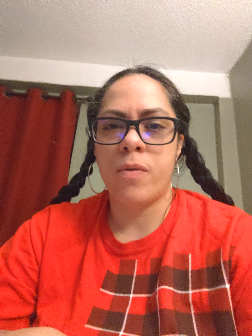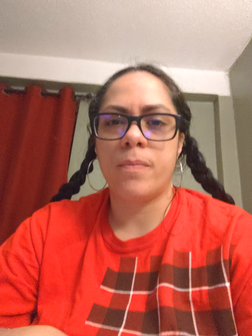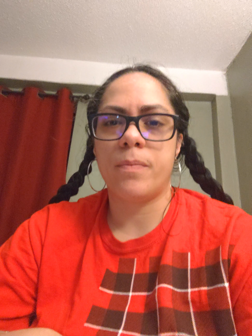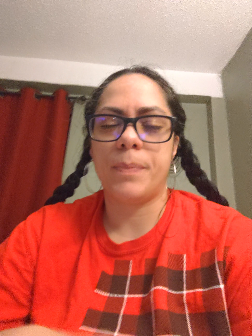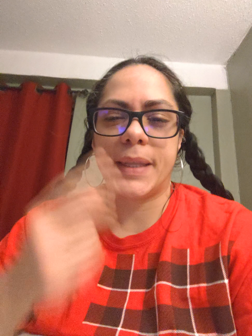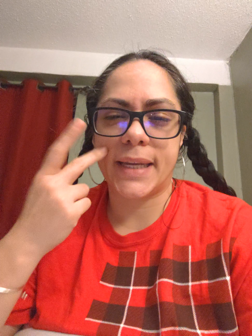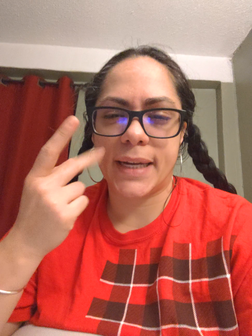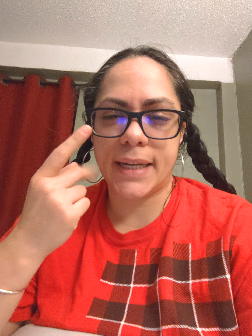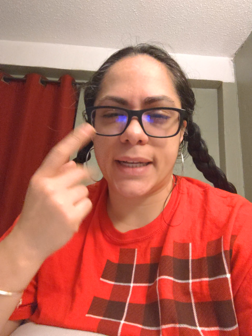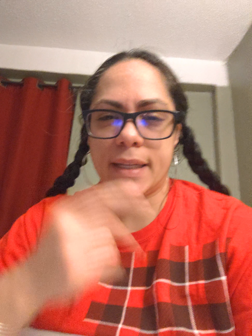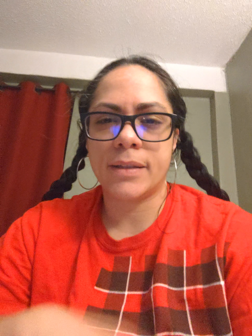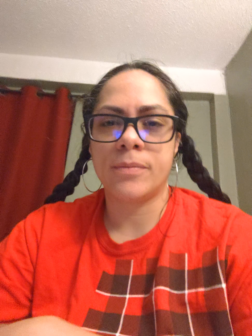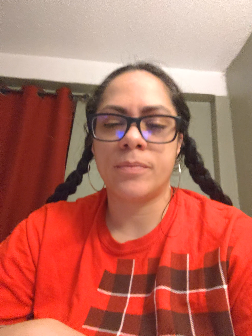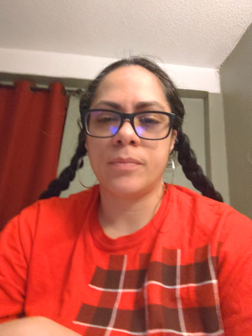kitty